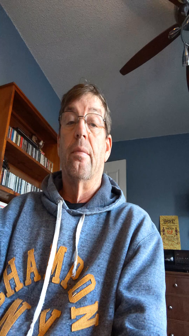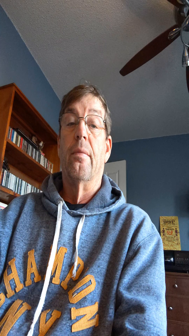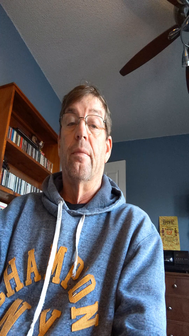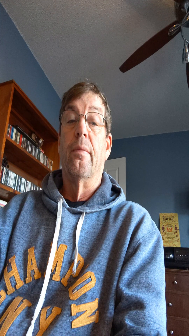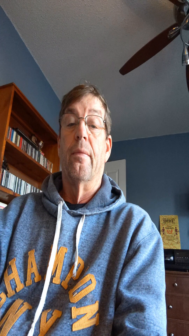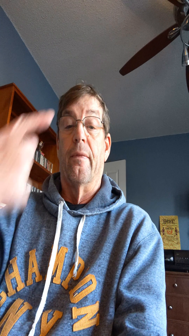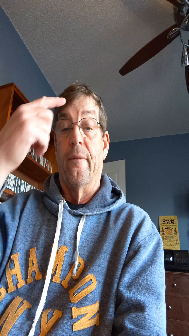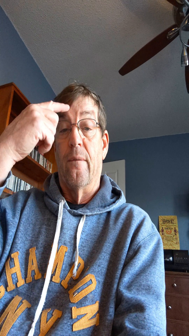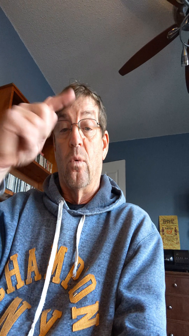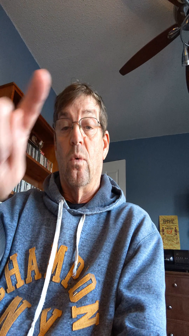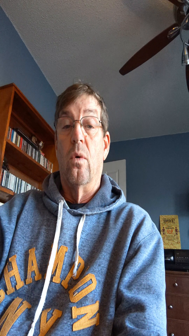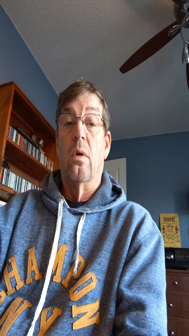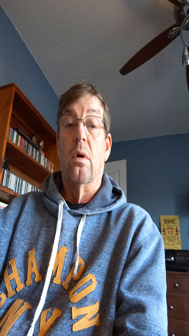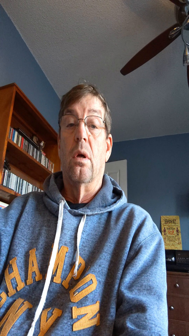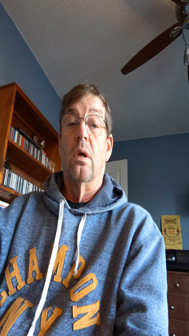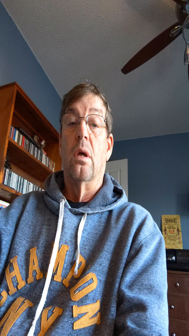for